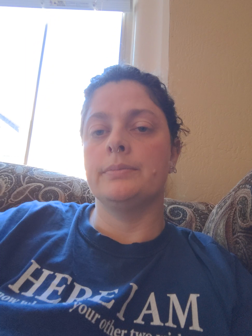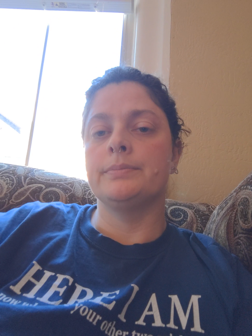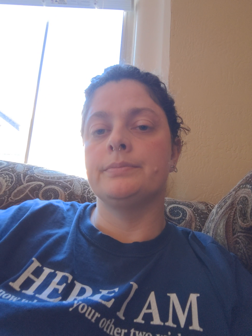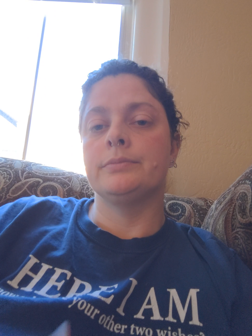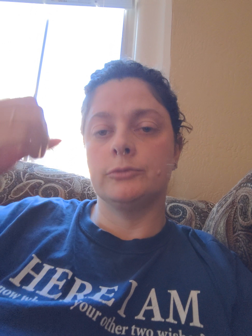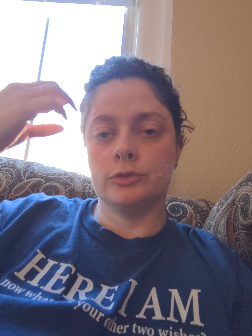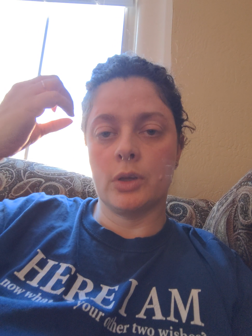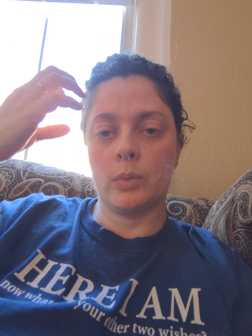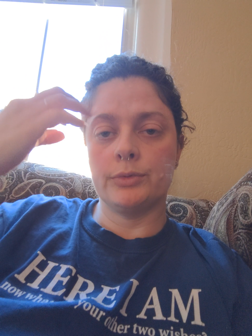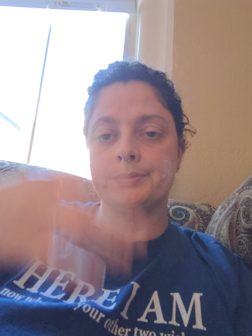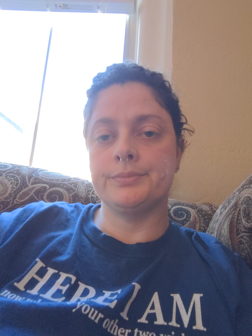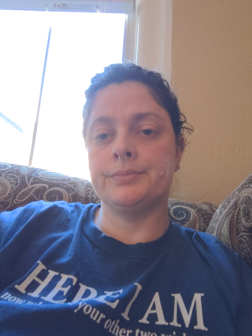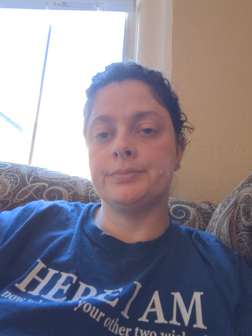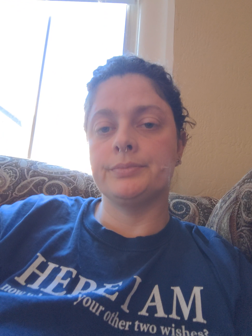shower